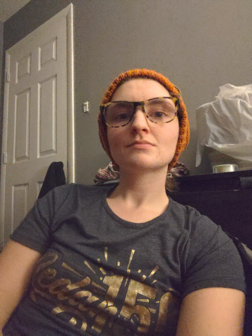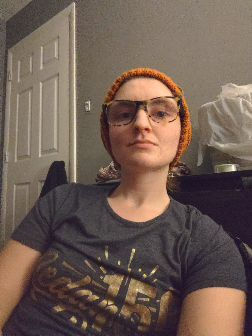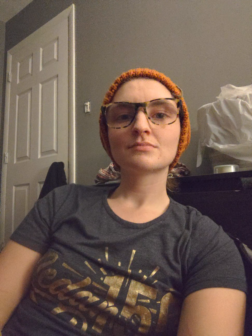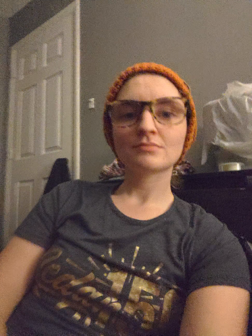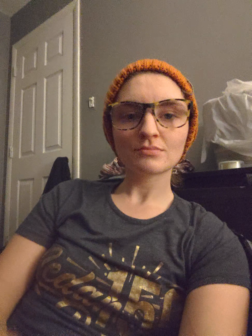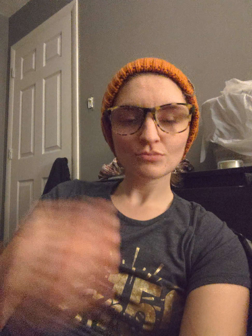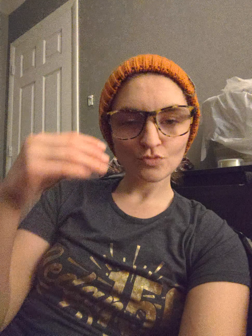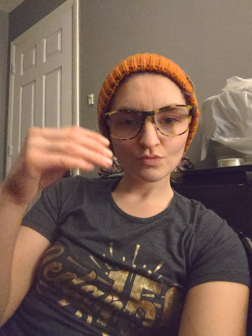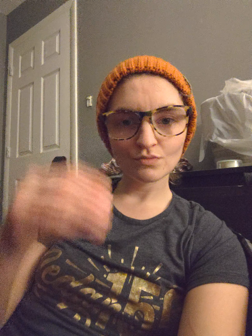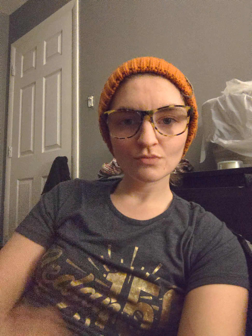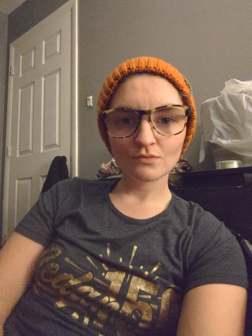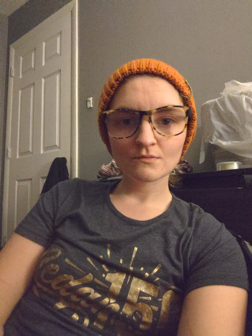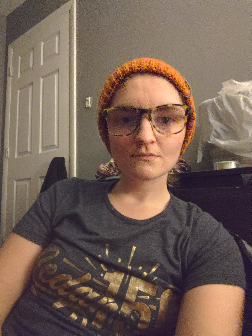store